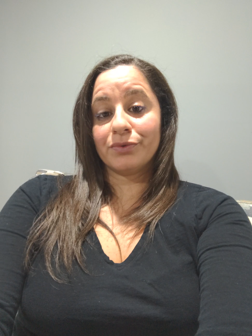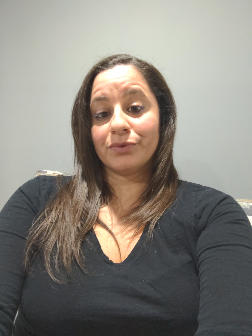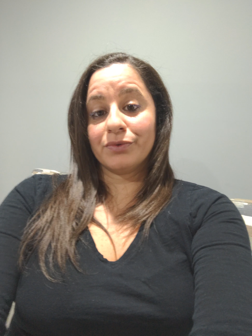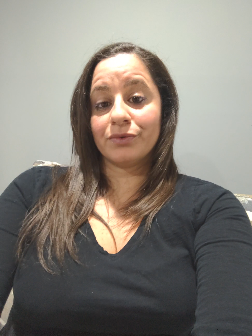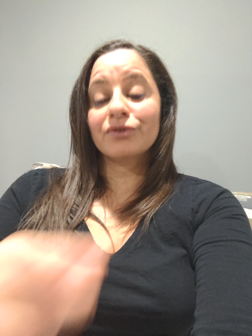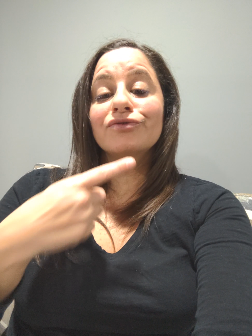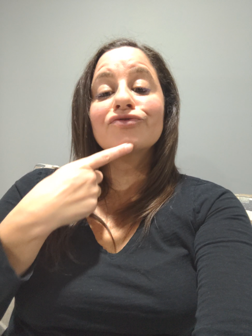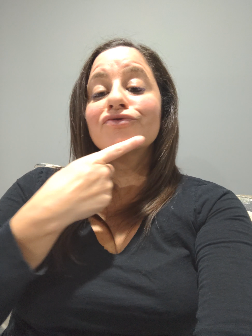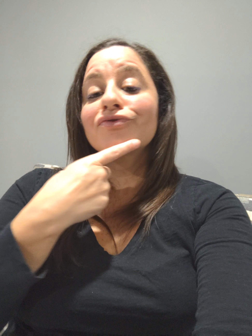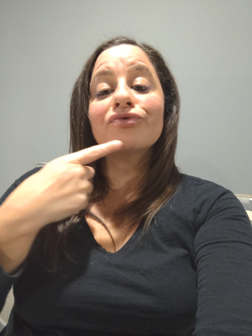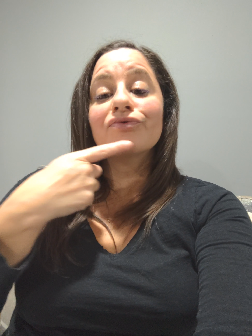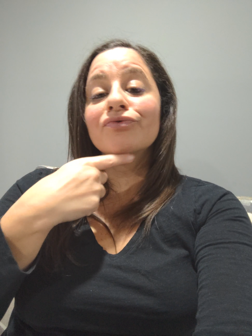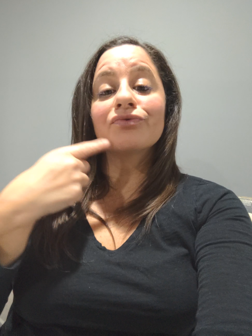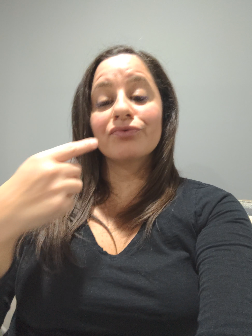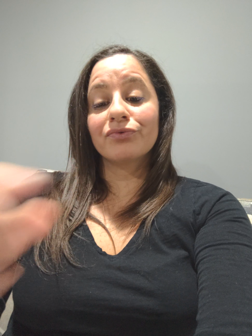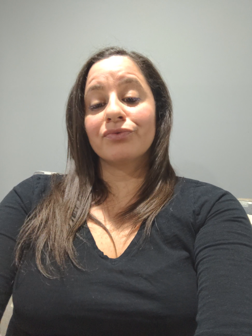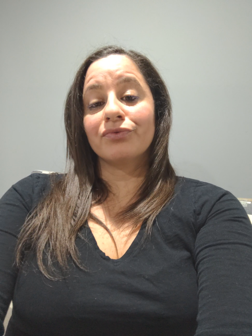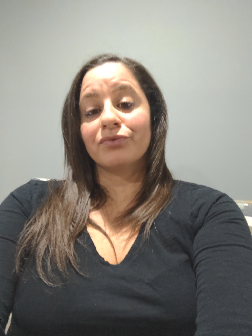chin